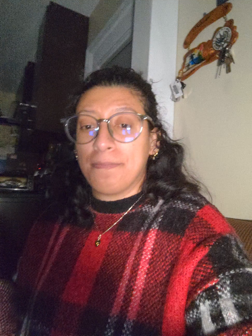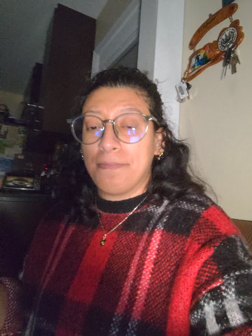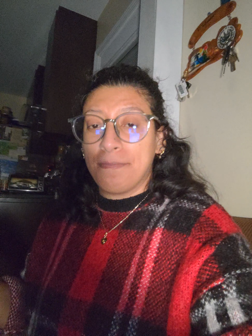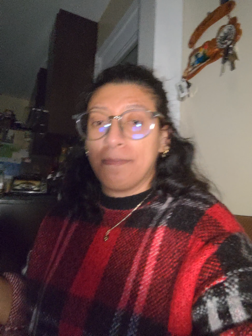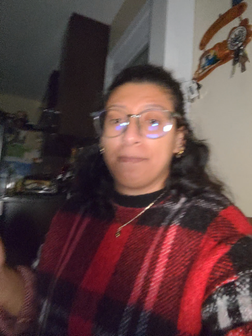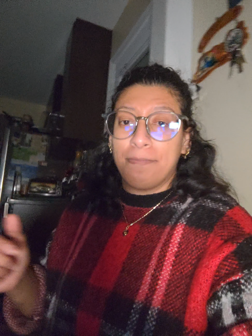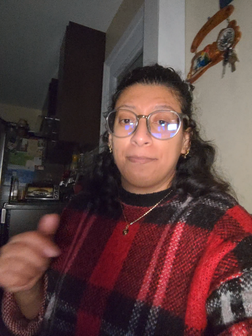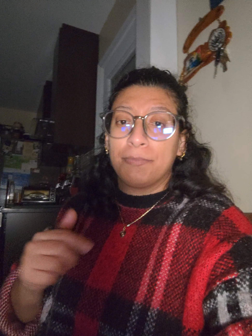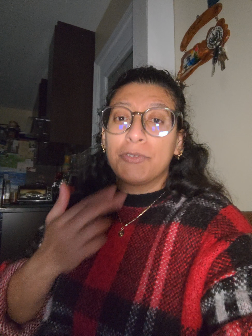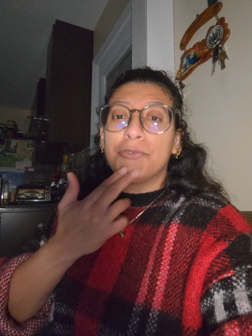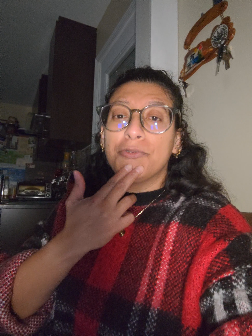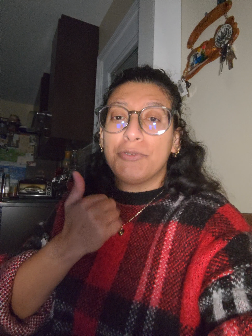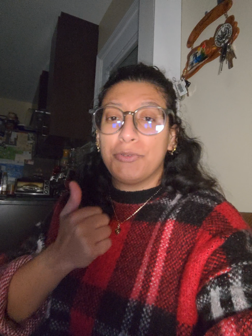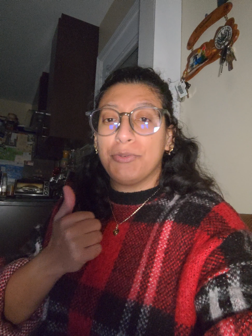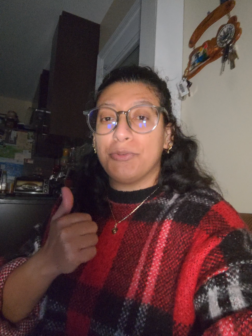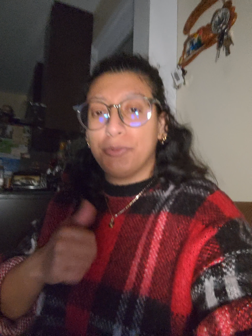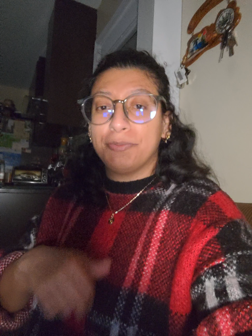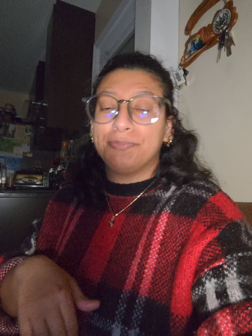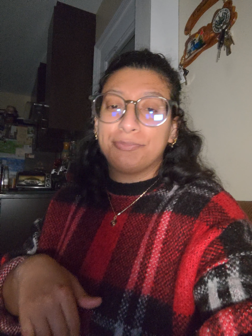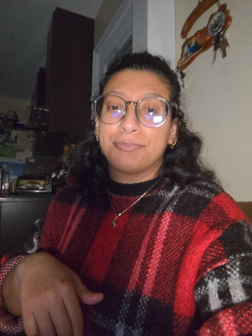cute